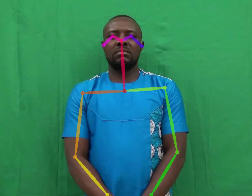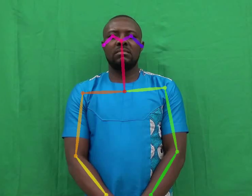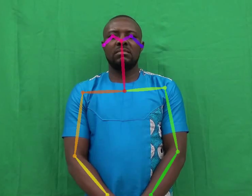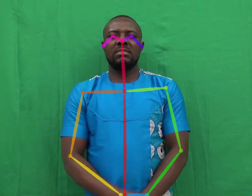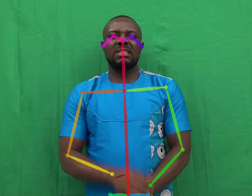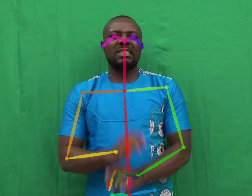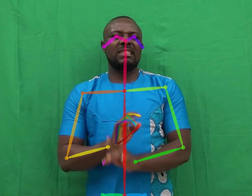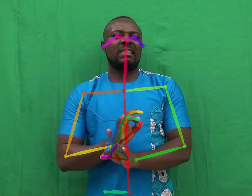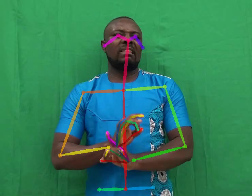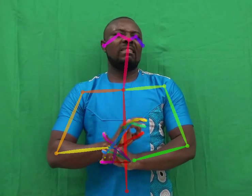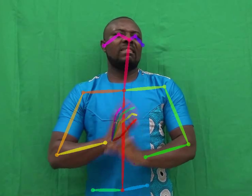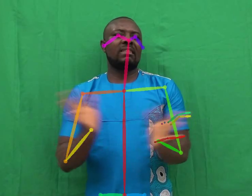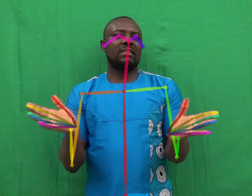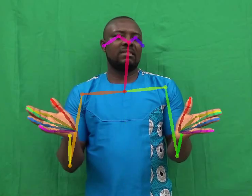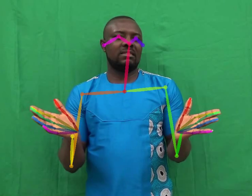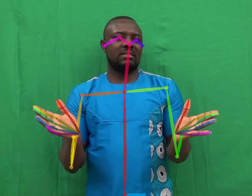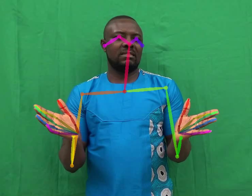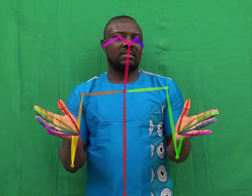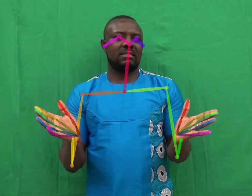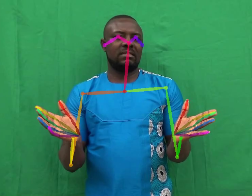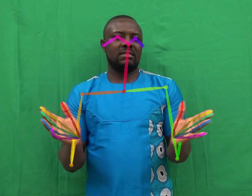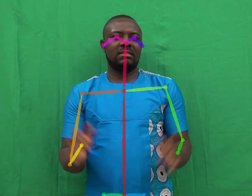nothing